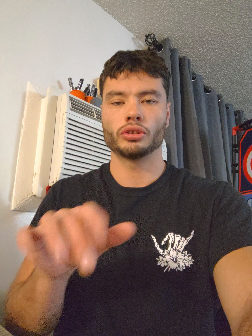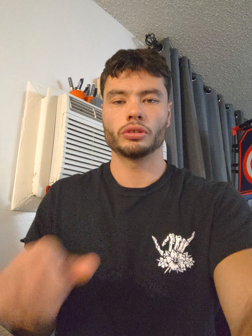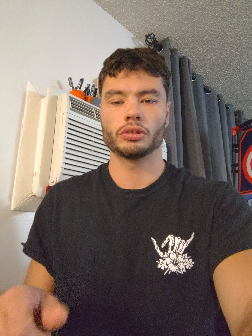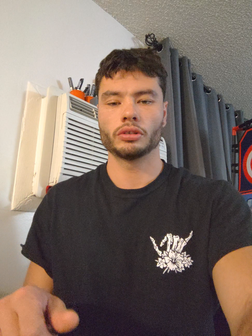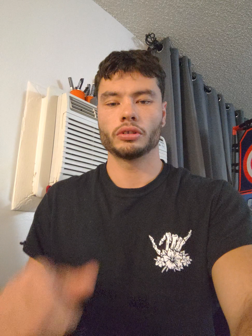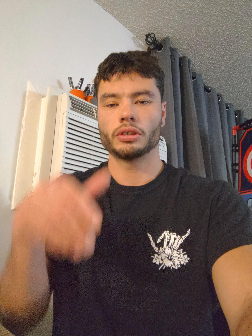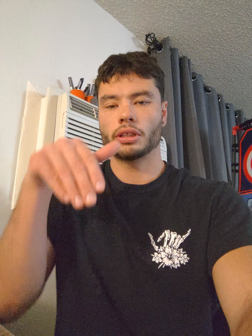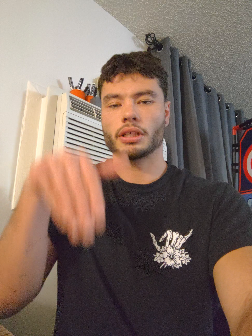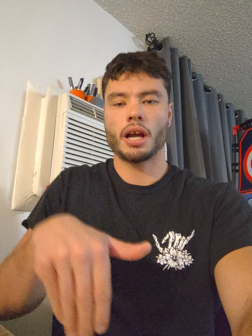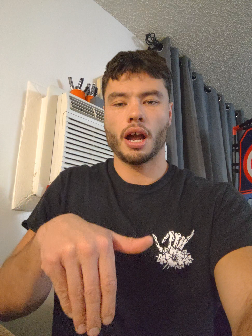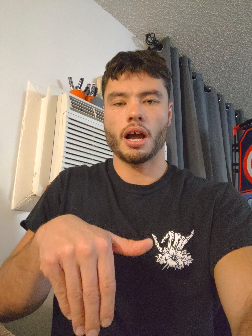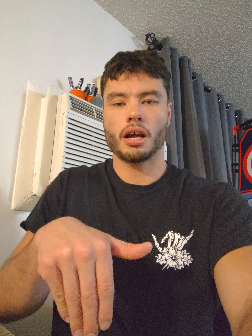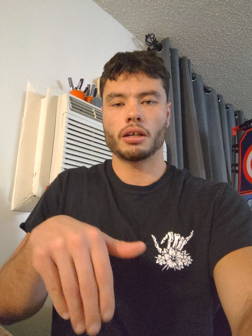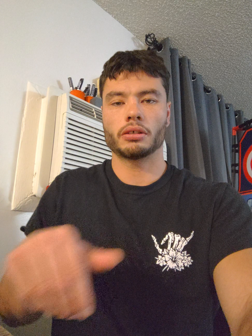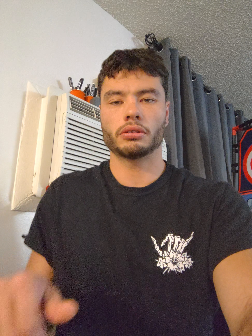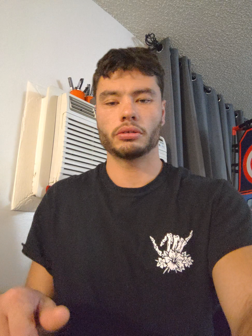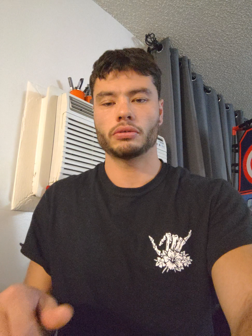night